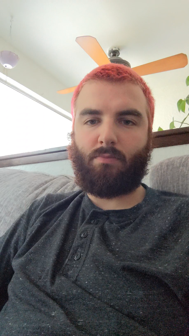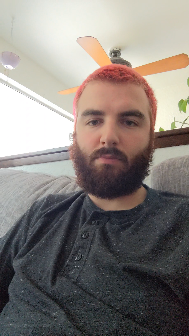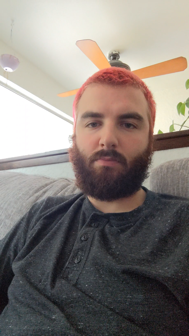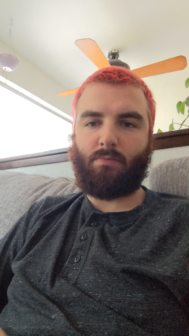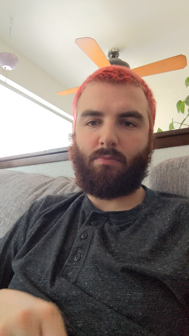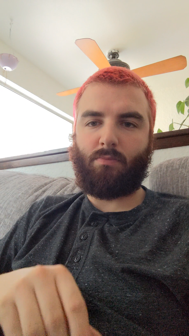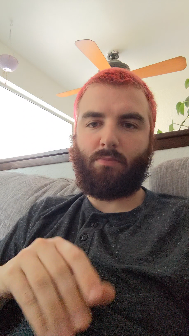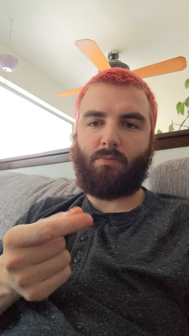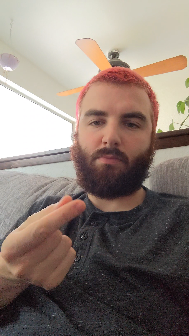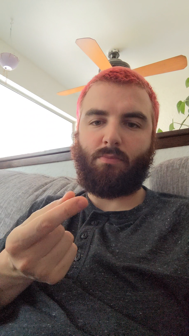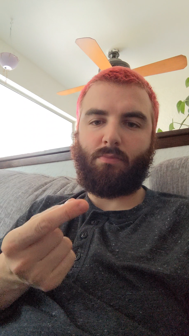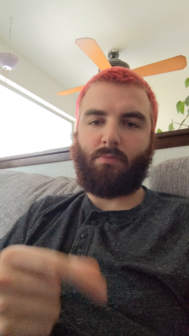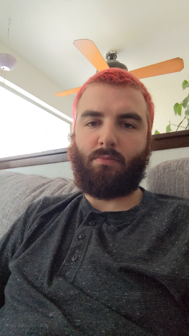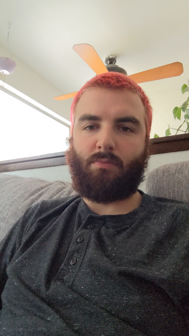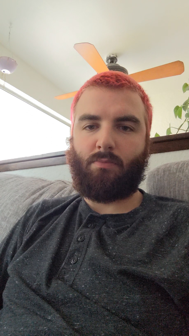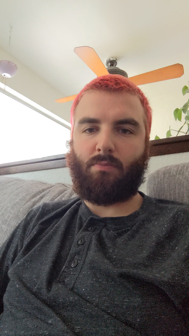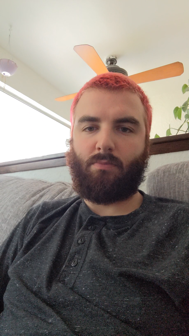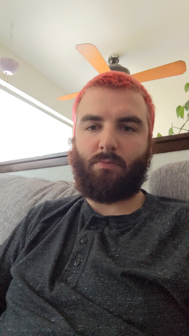do